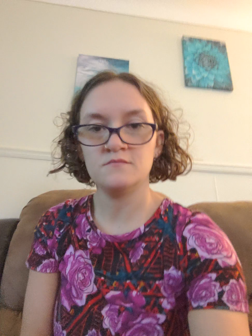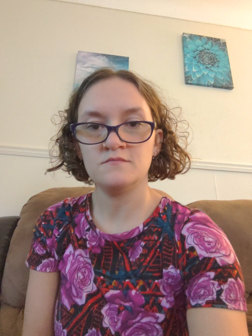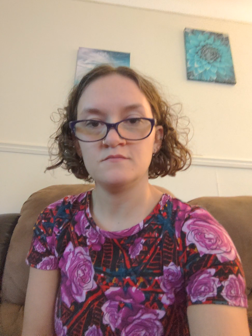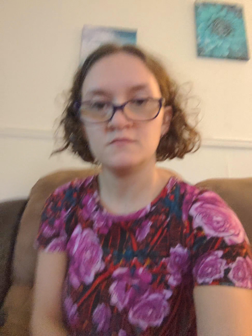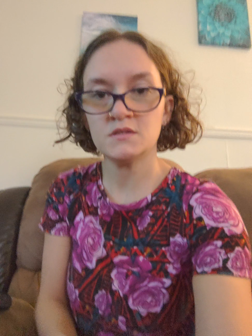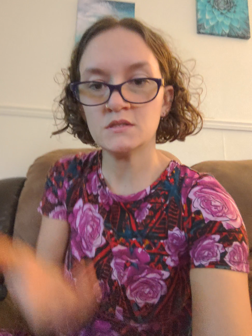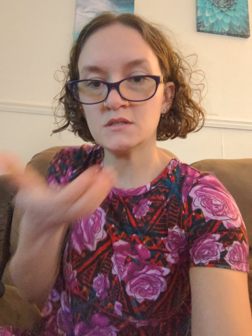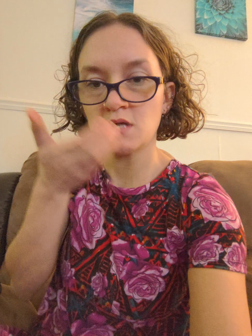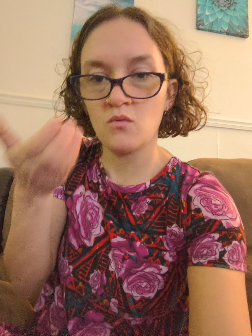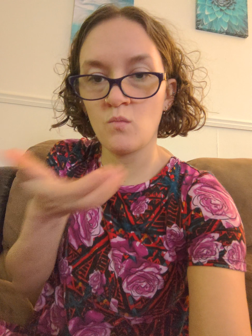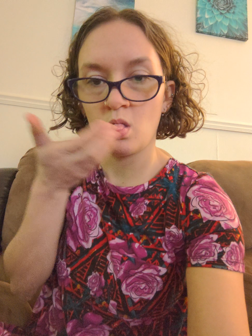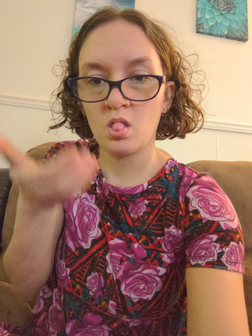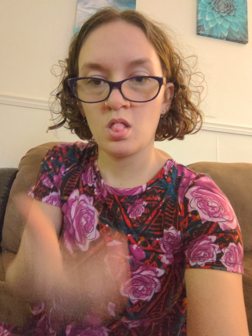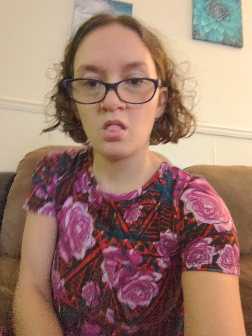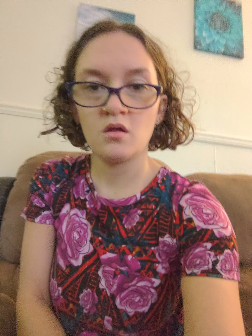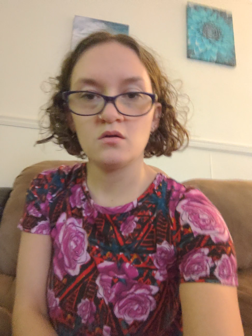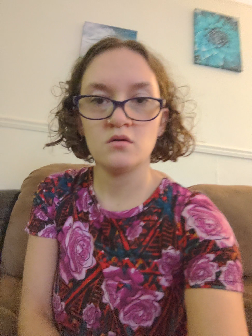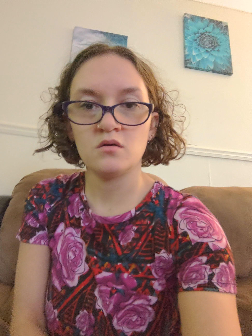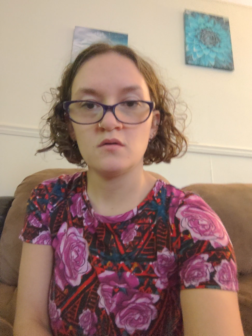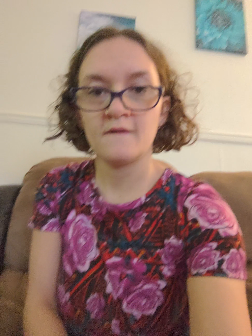cereal